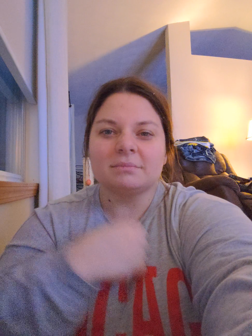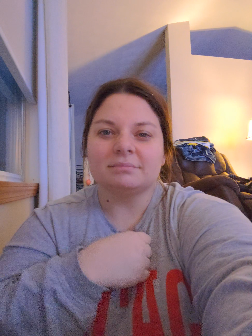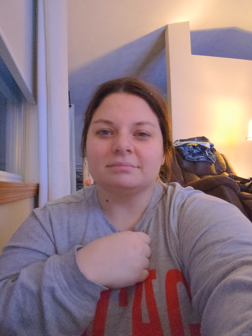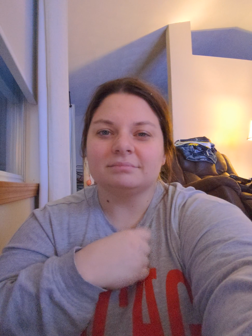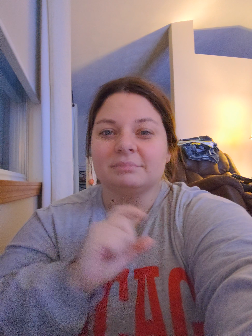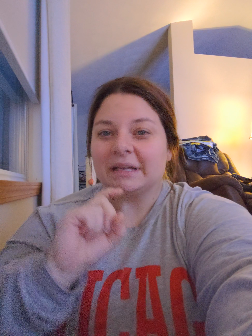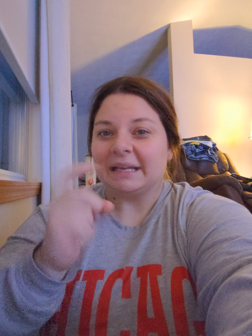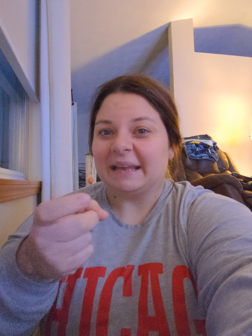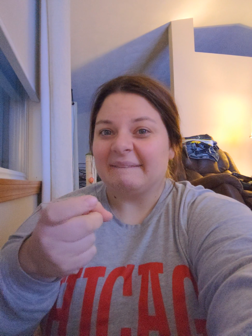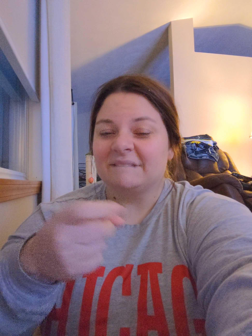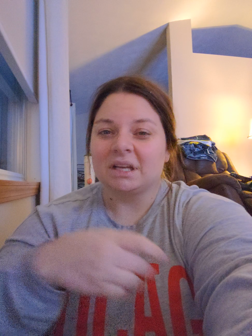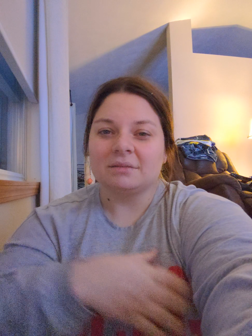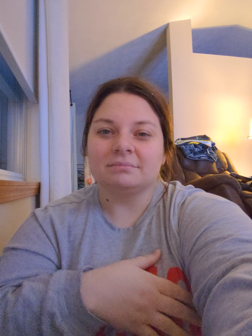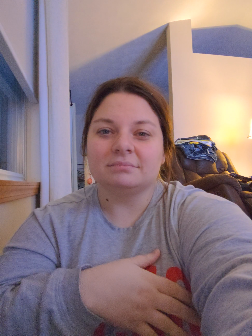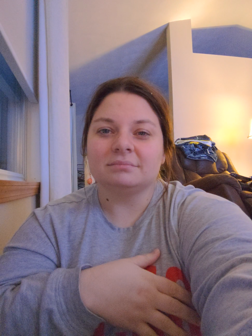give